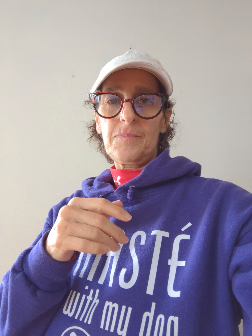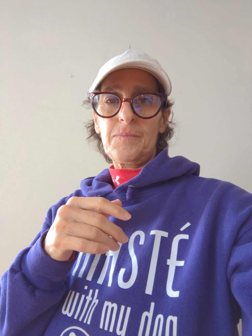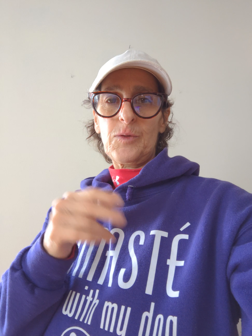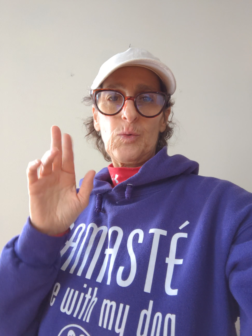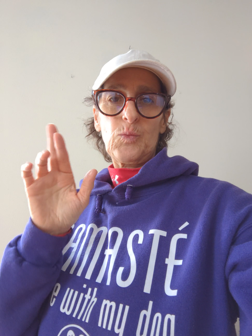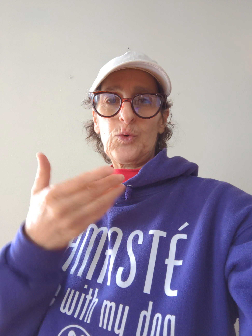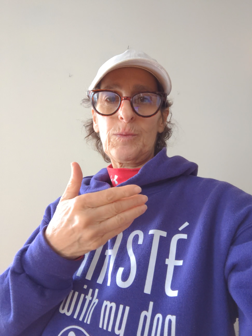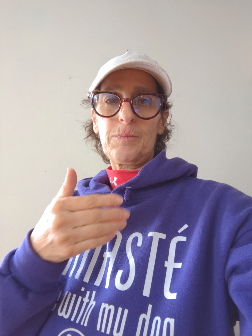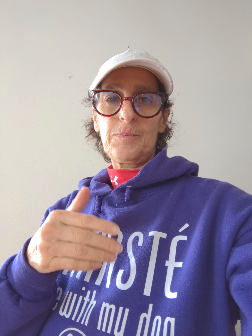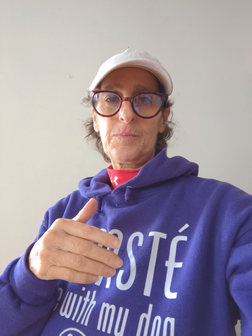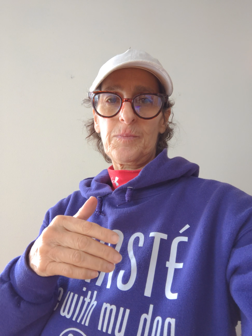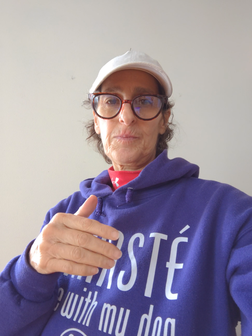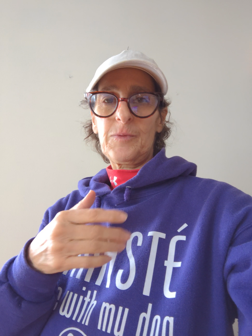room